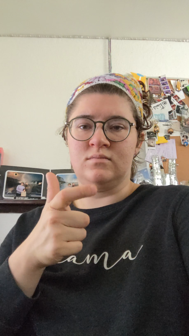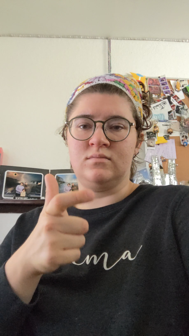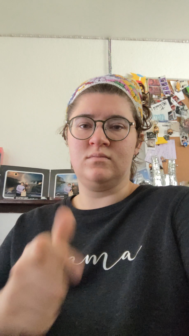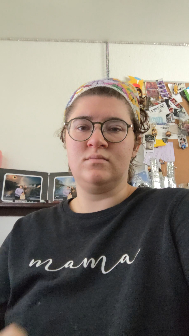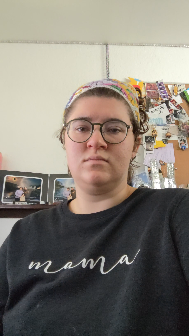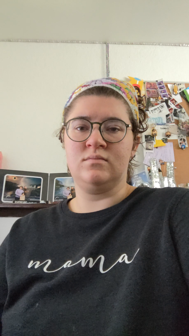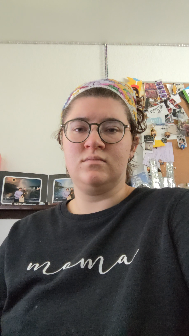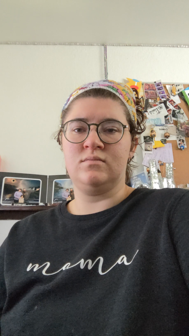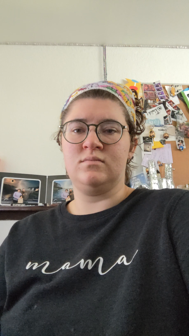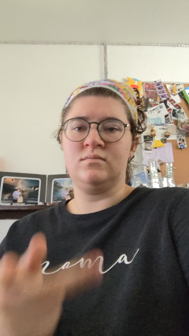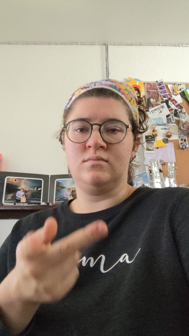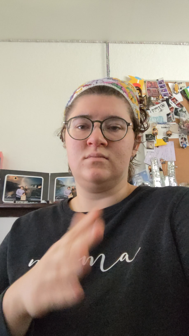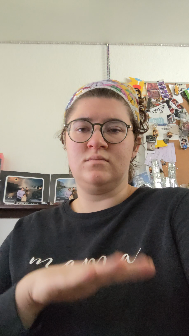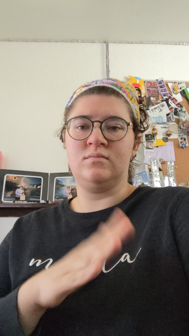kitchen